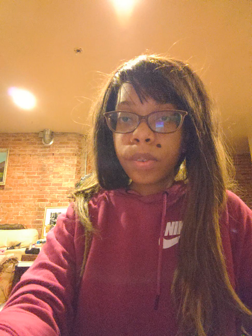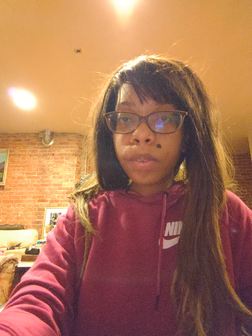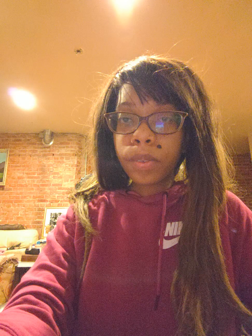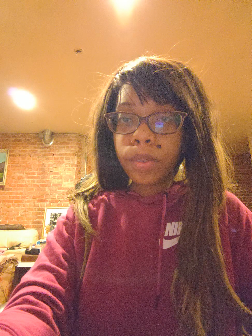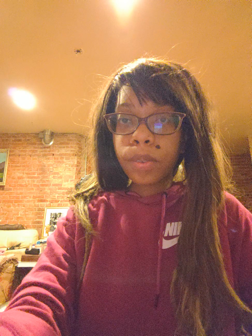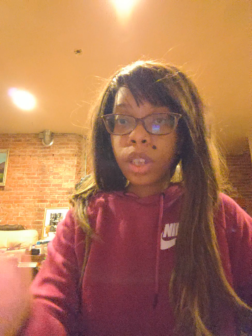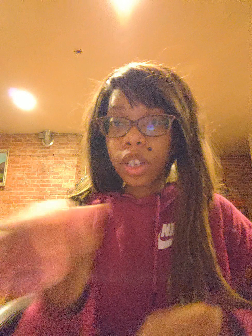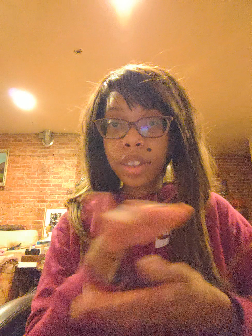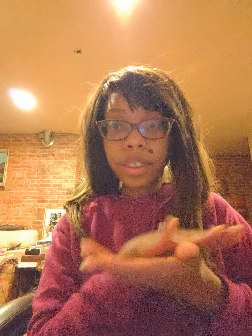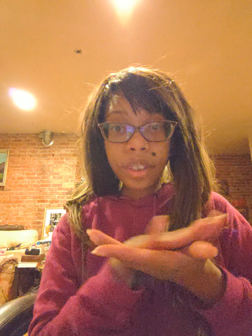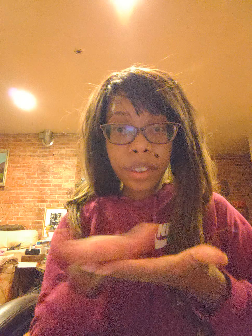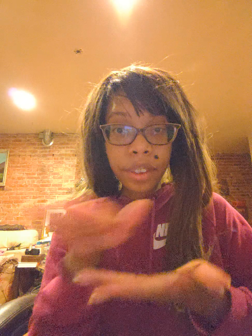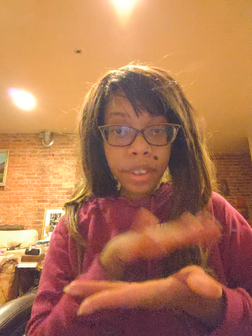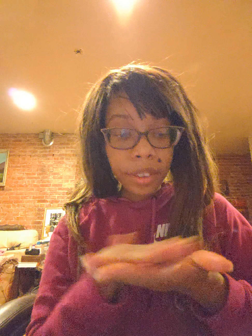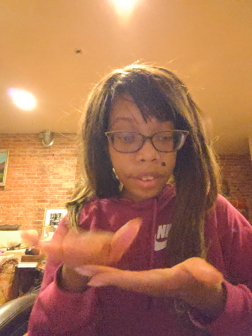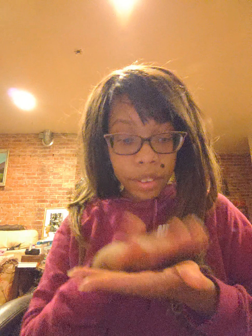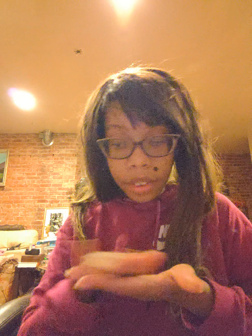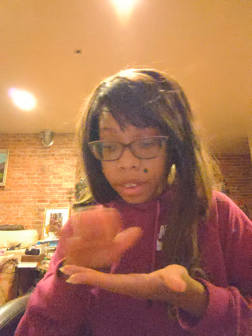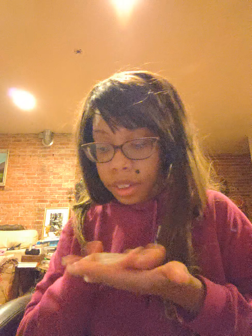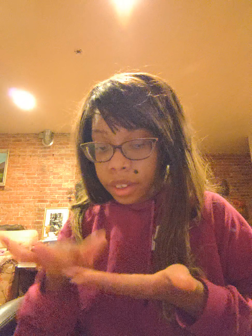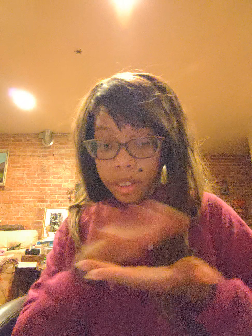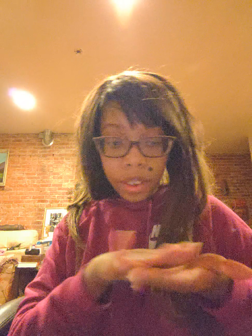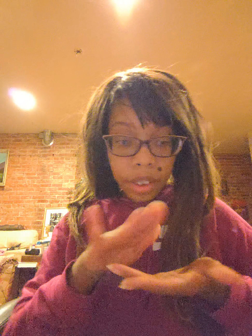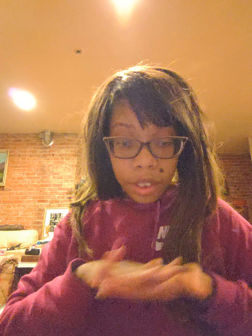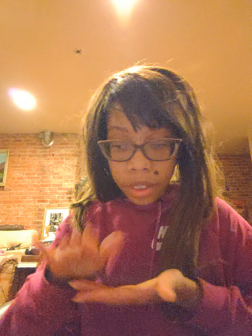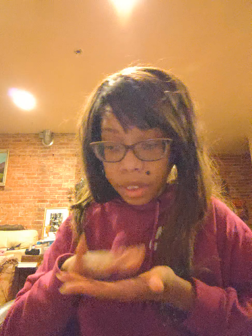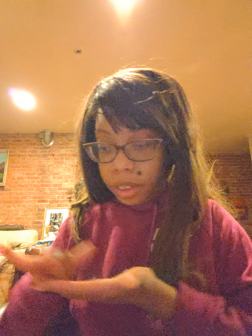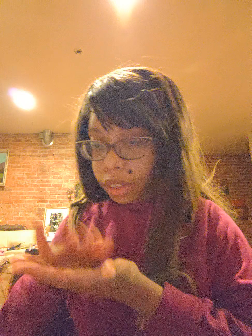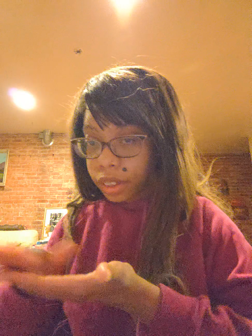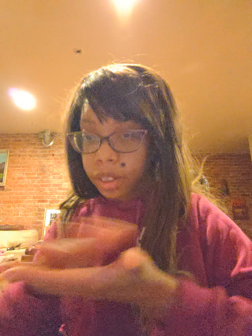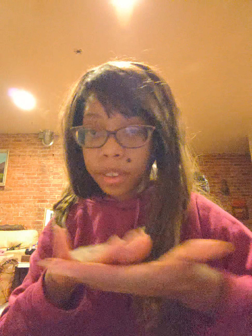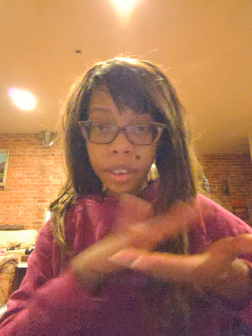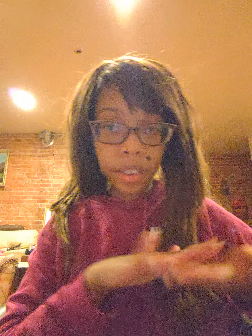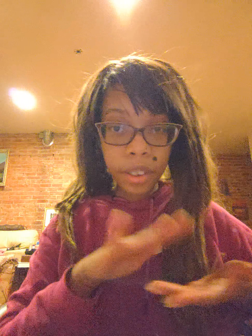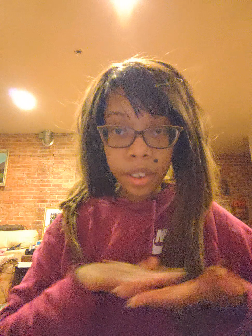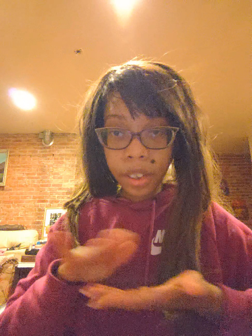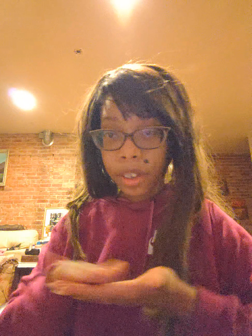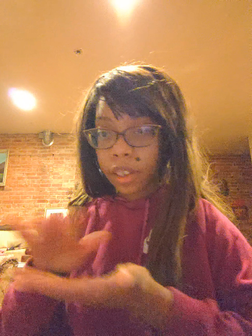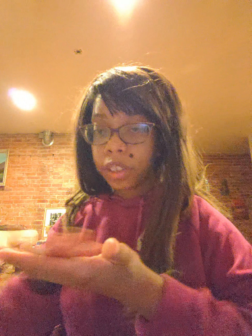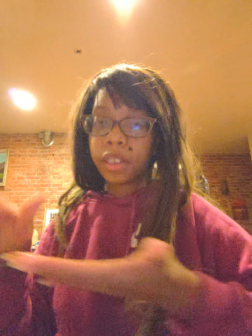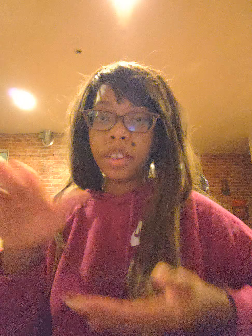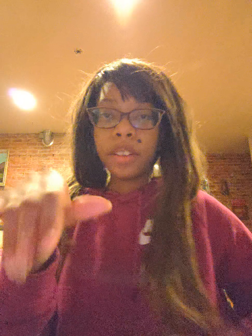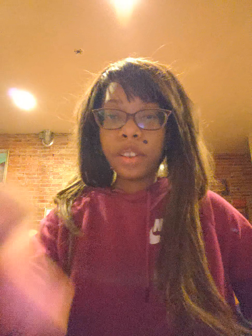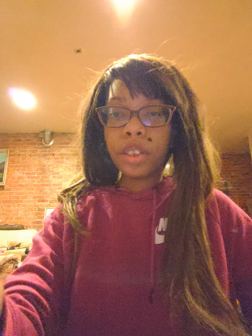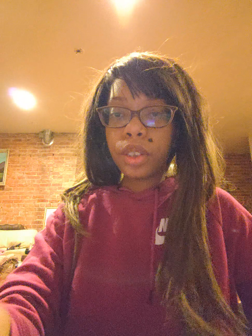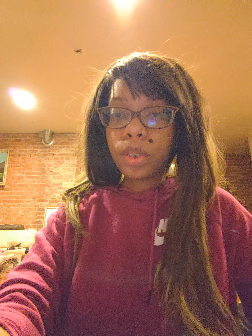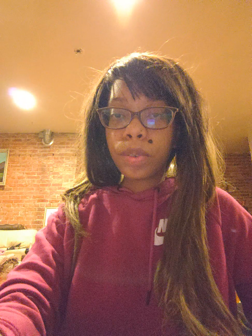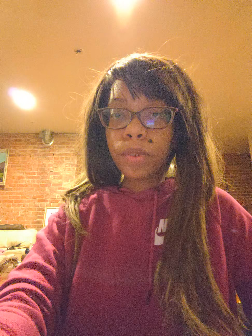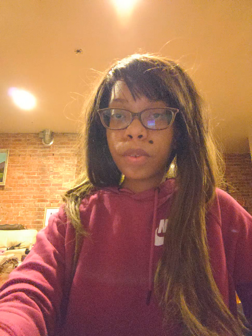clean